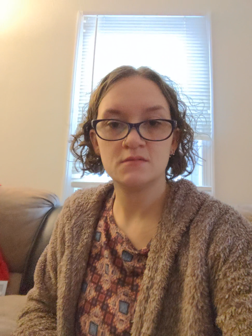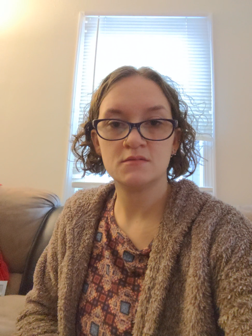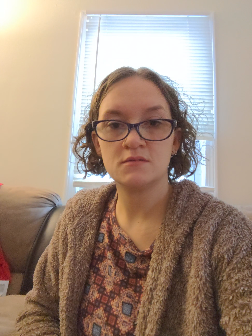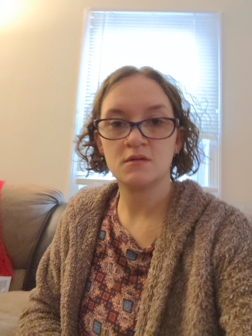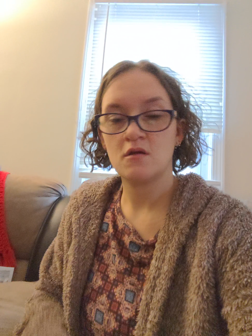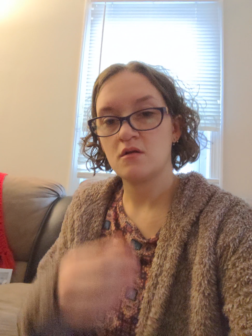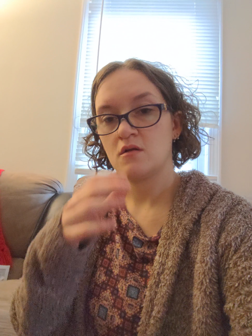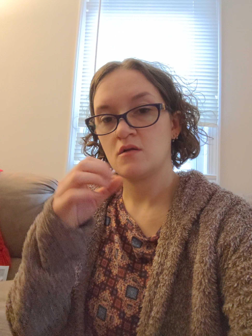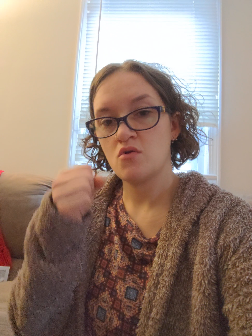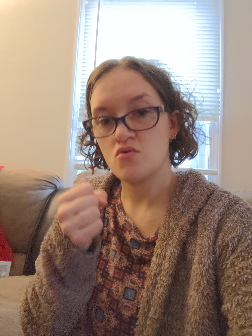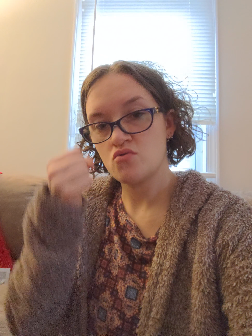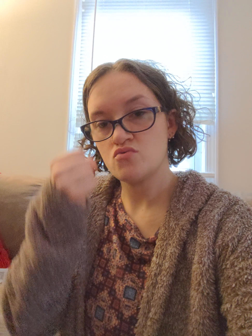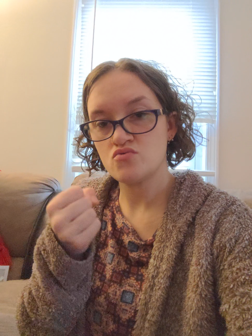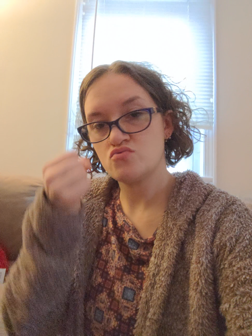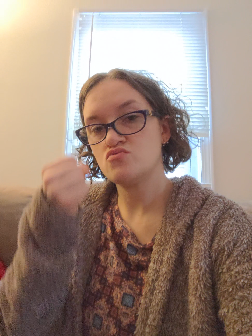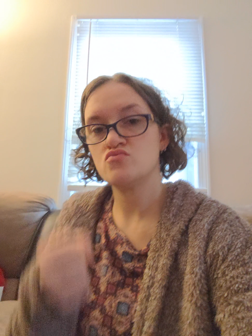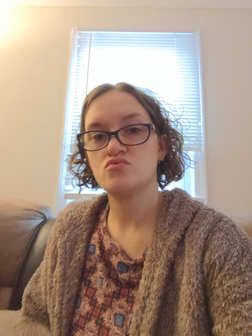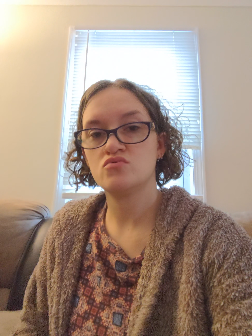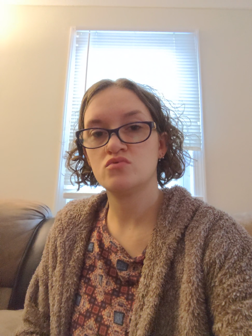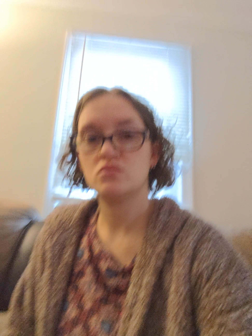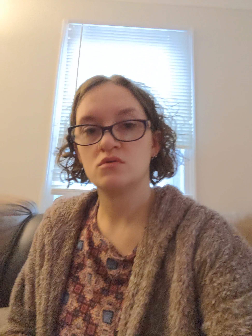car